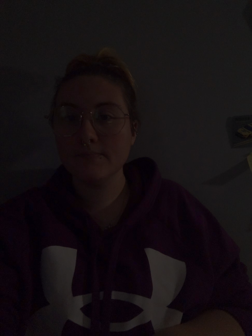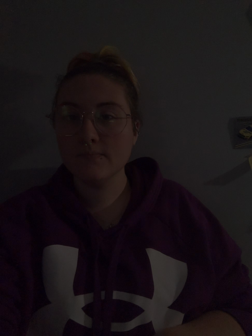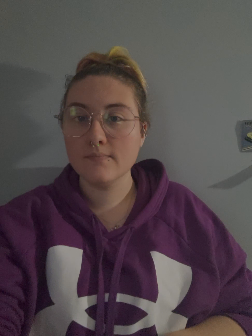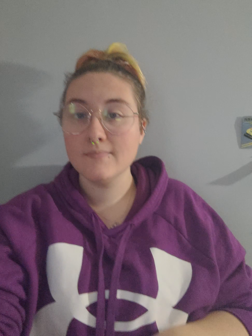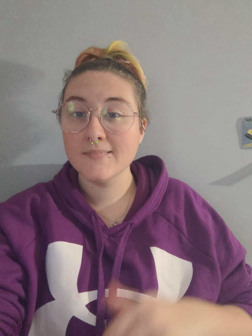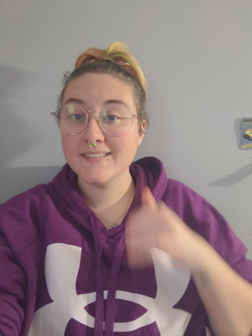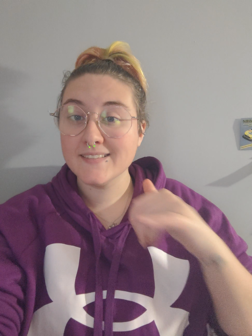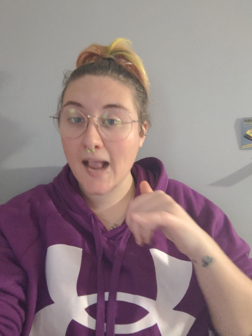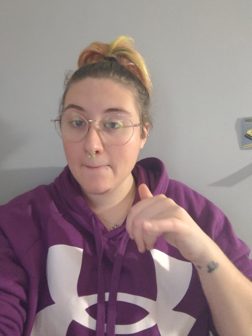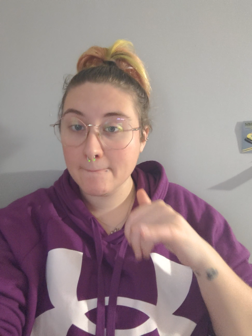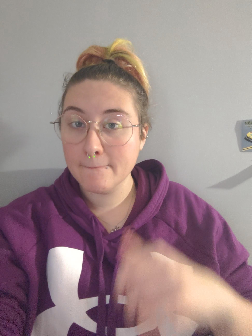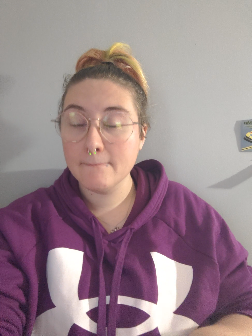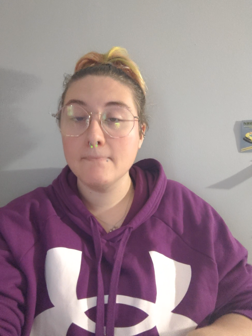same